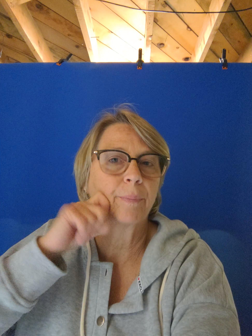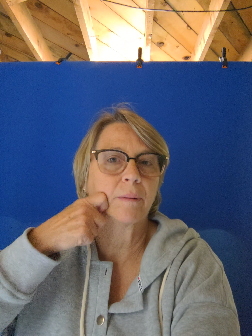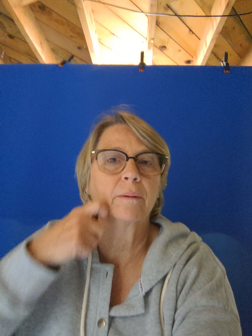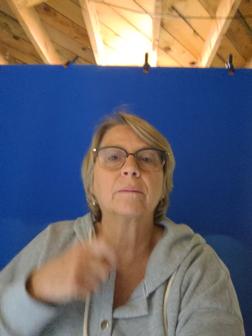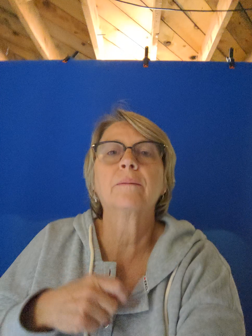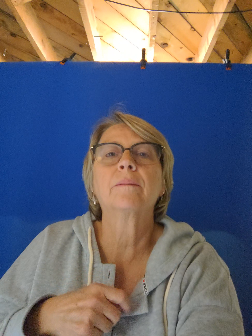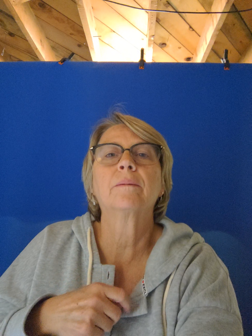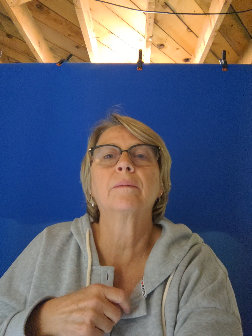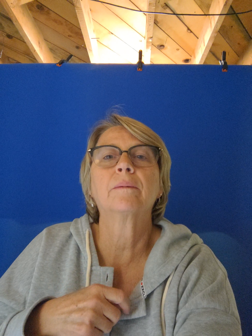apple